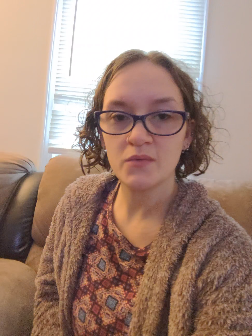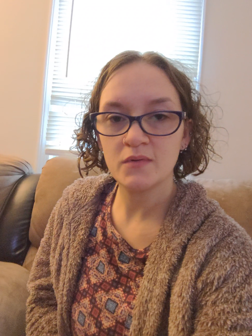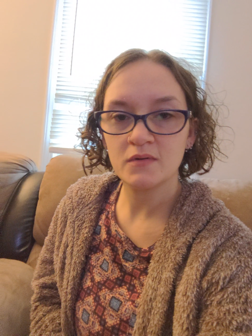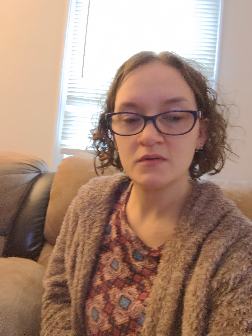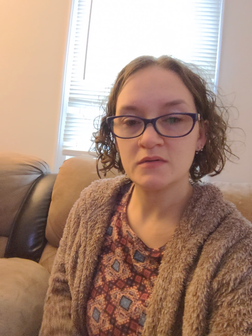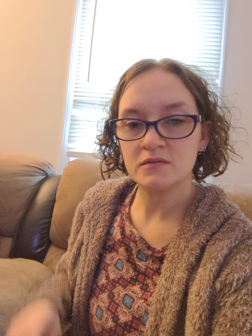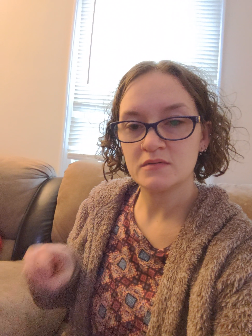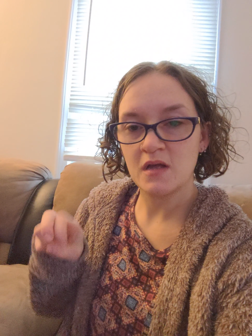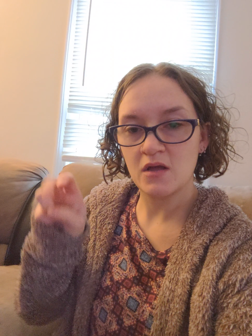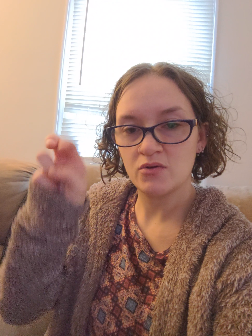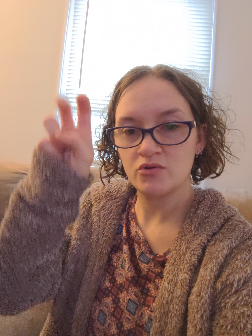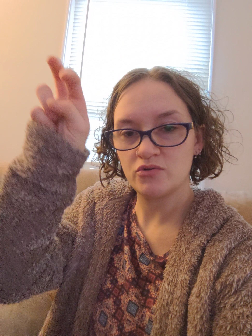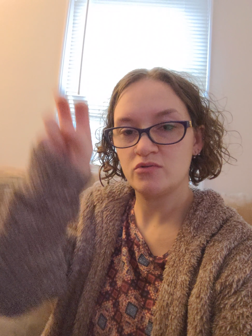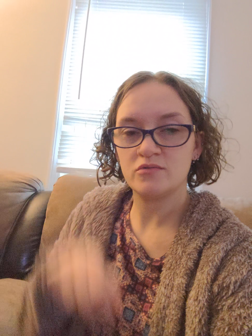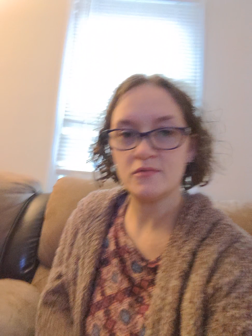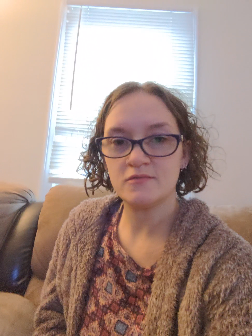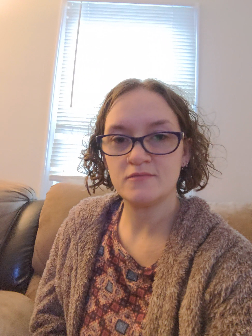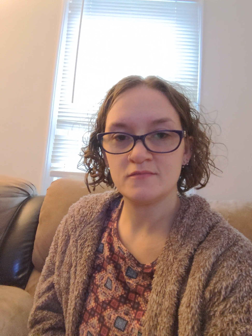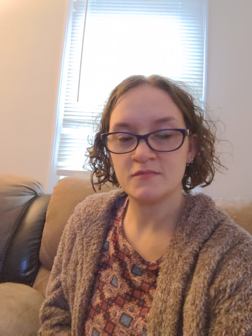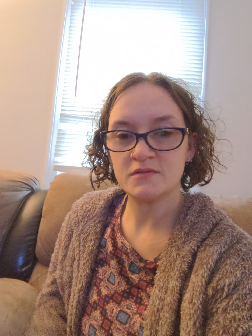stairs